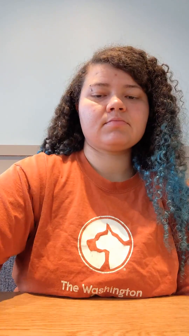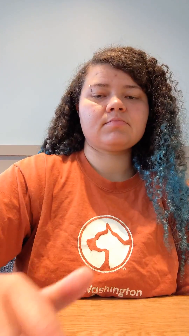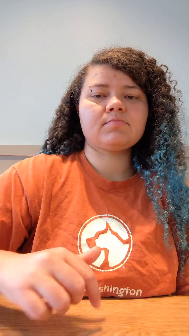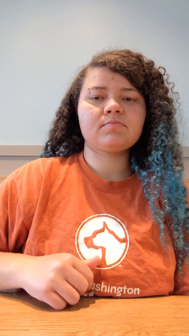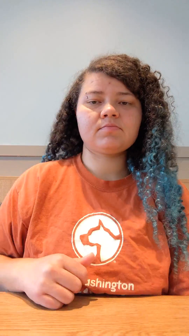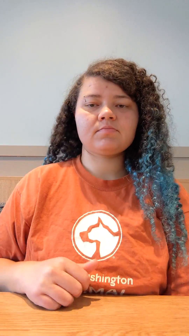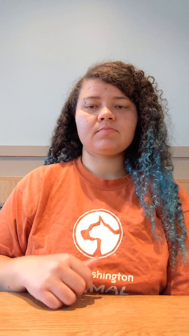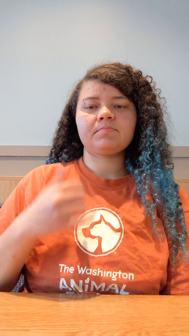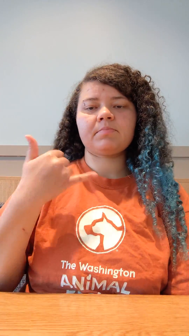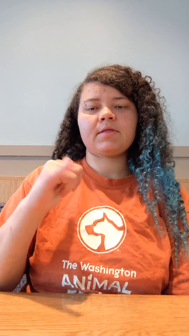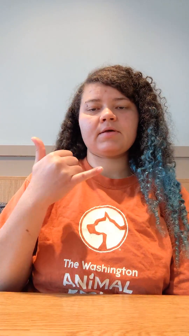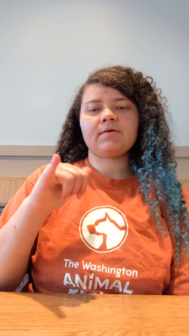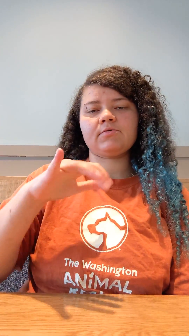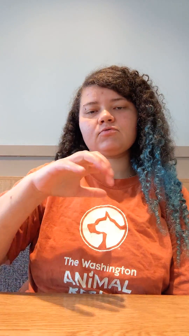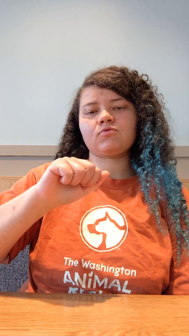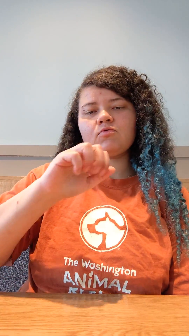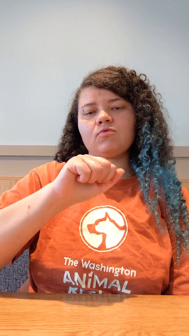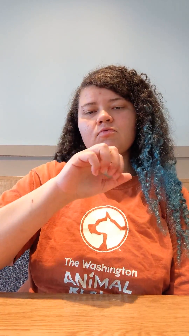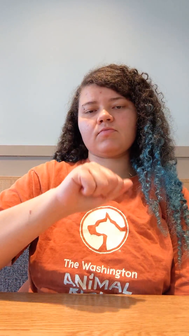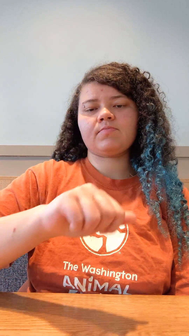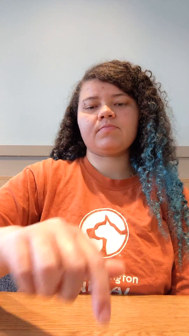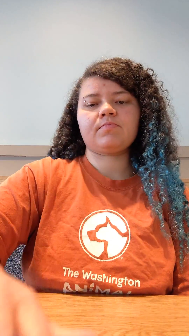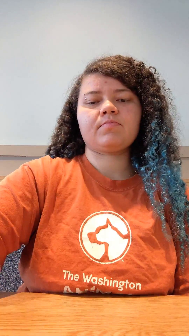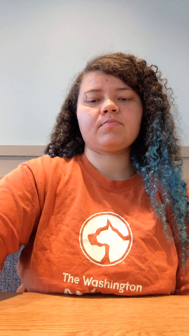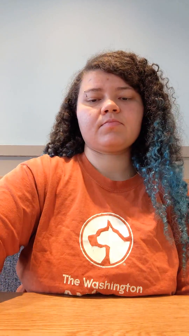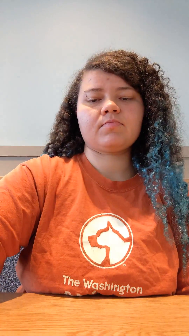play dough